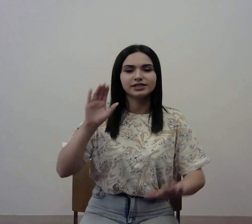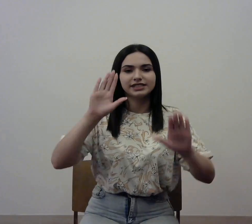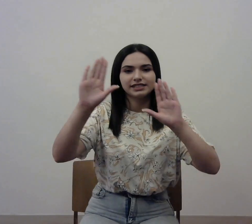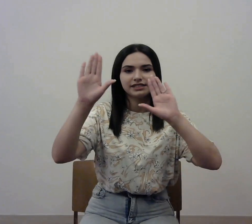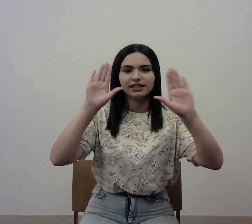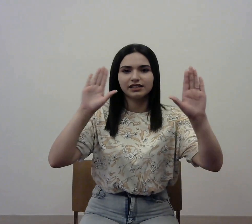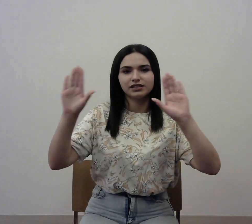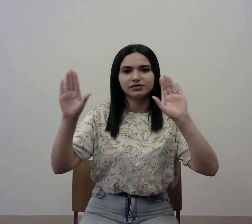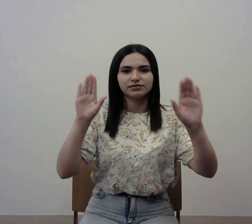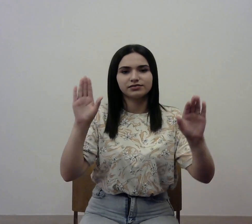sərgi